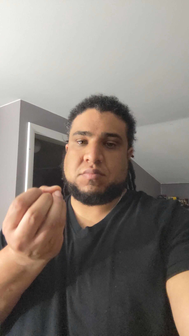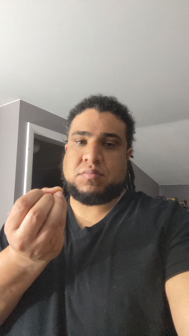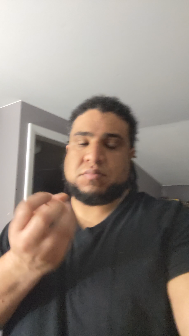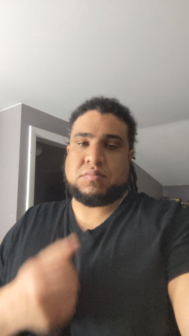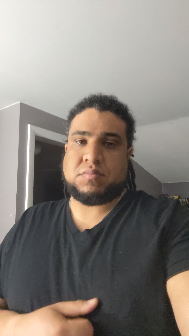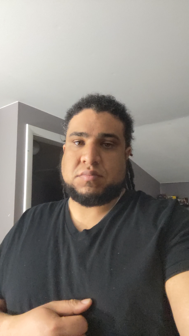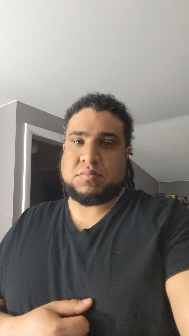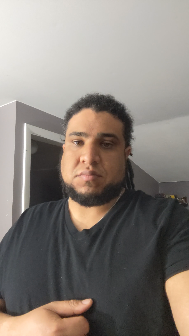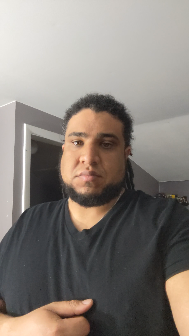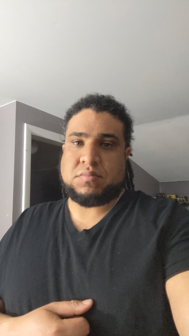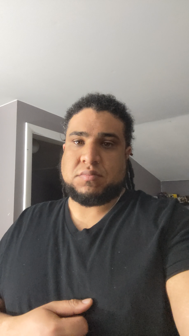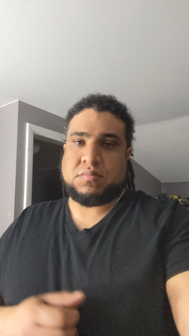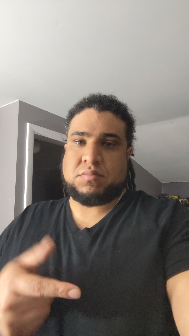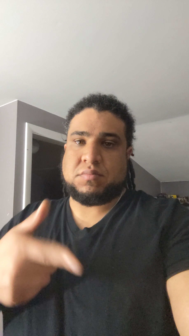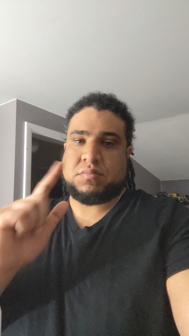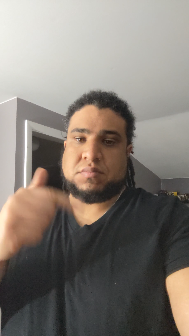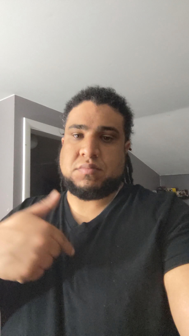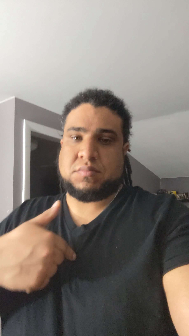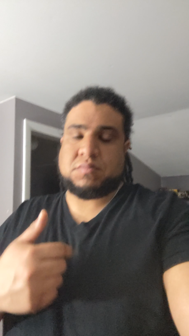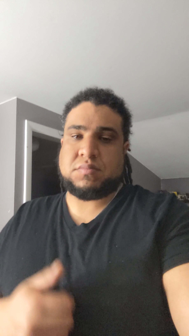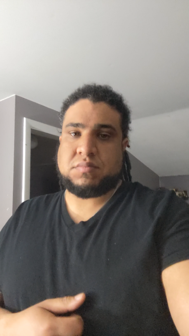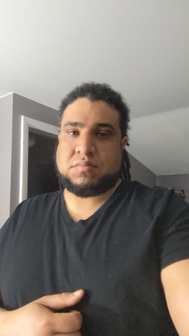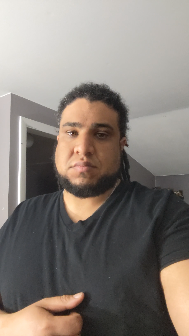let me